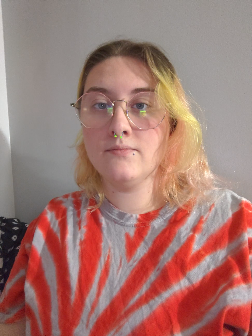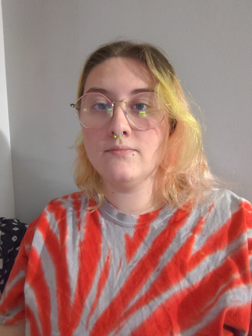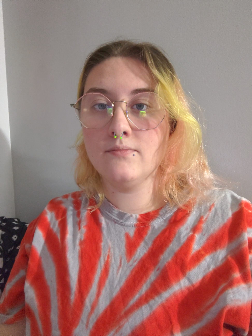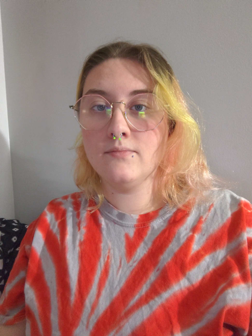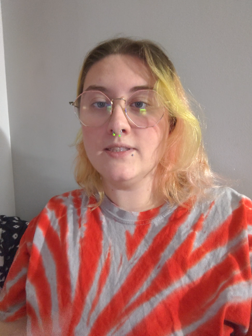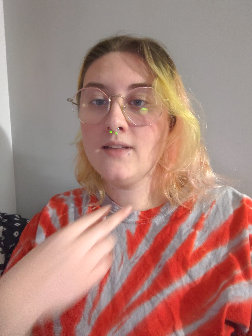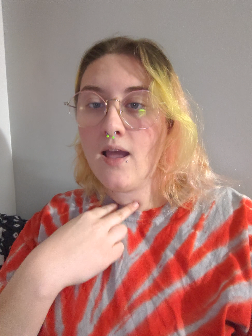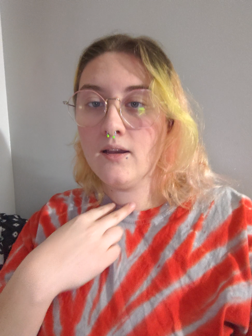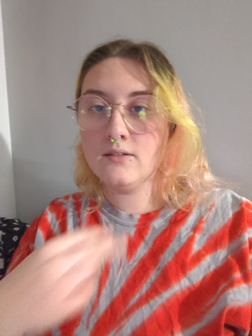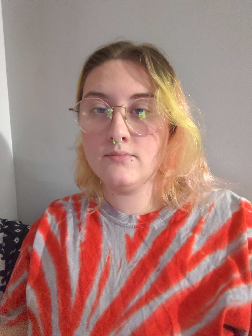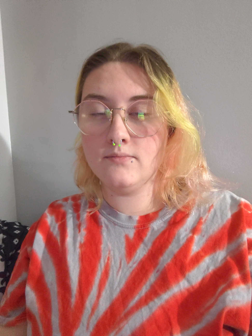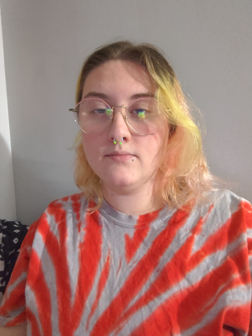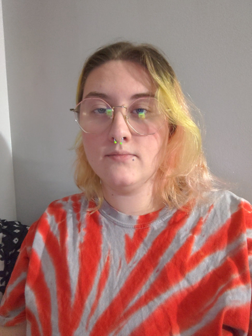stuck